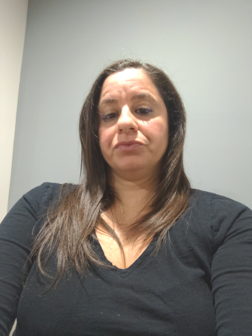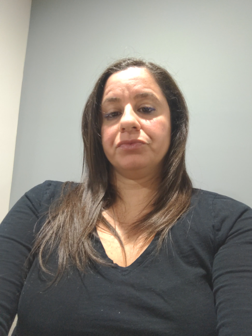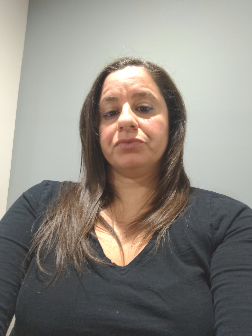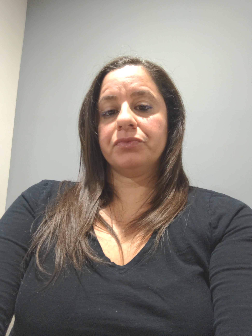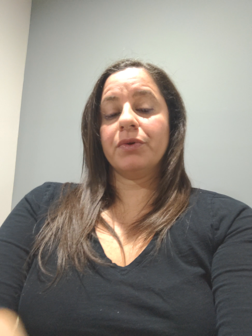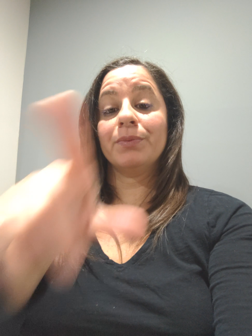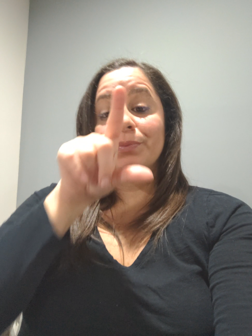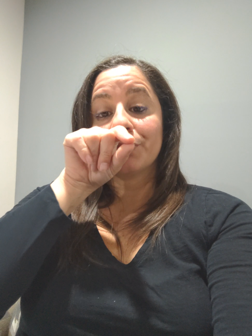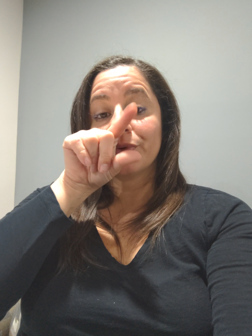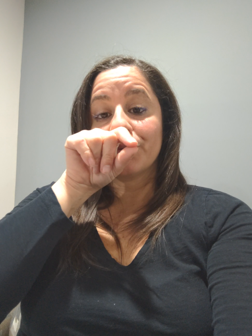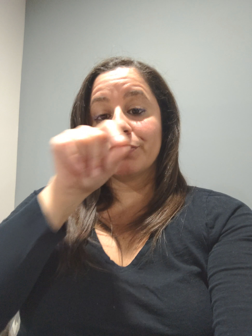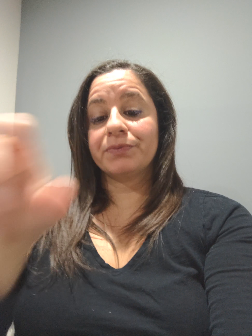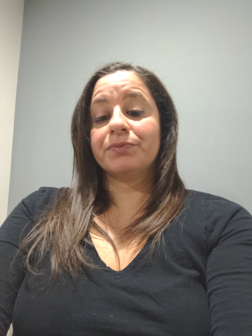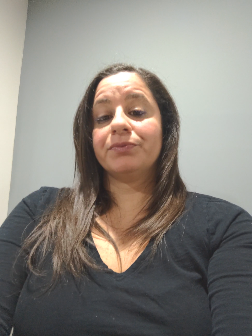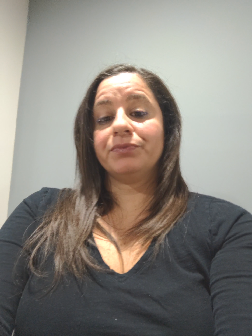bird